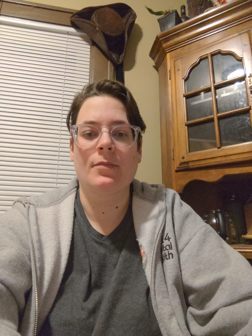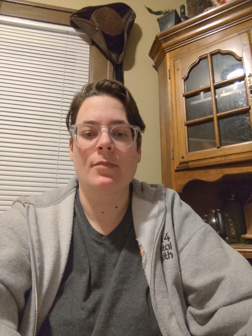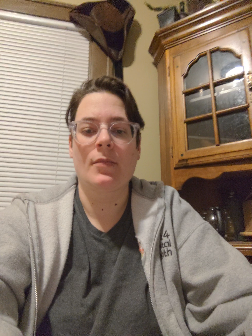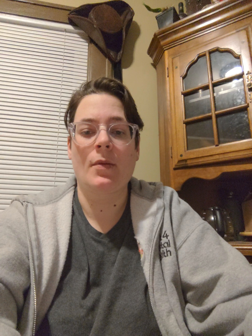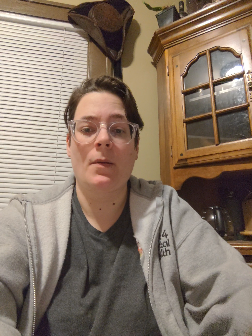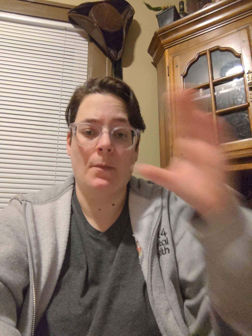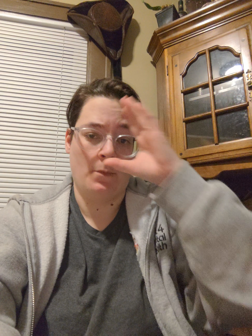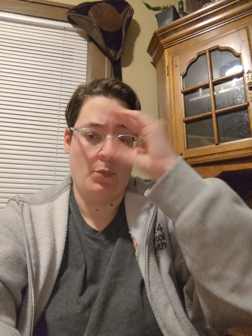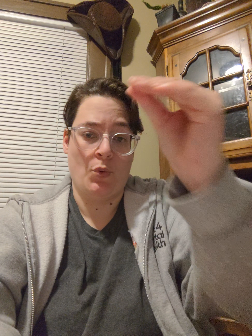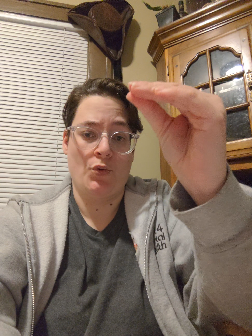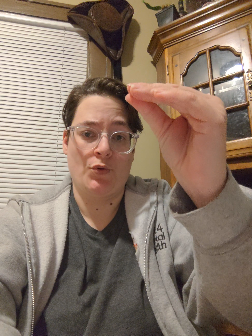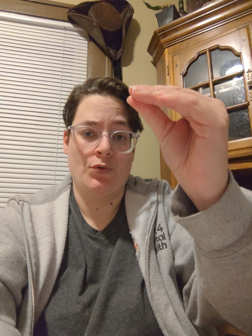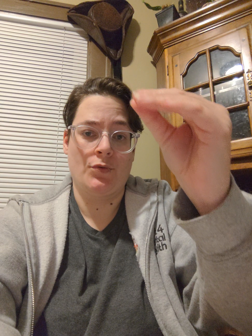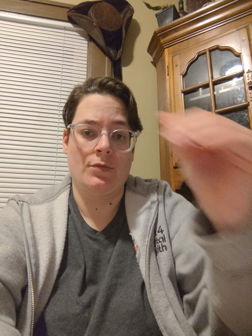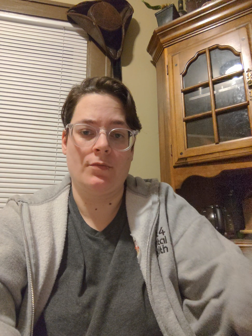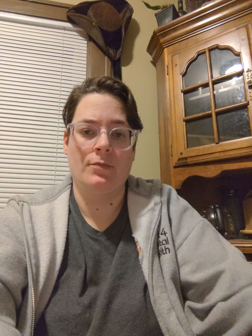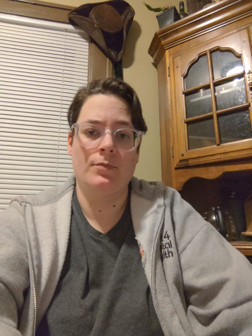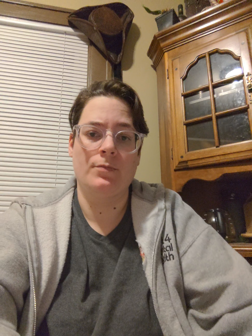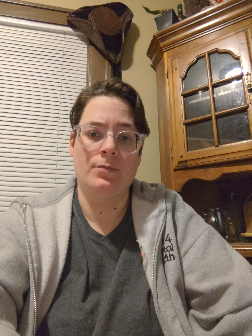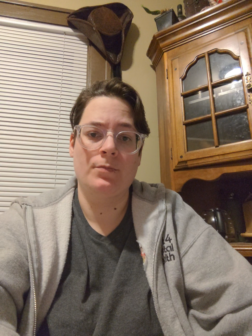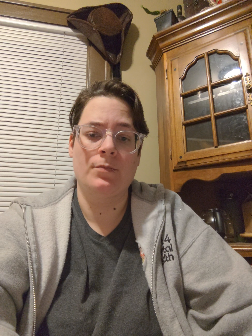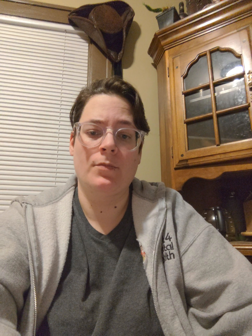boy